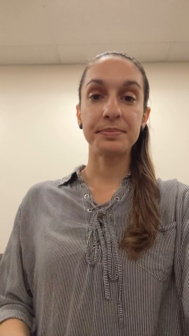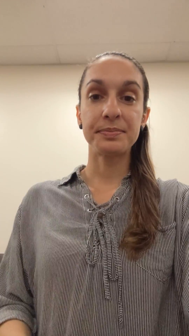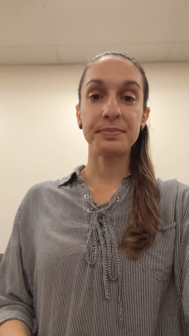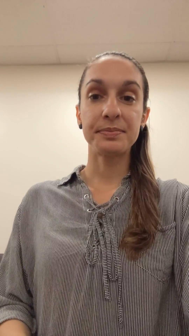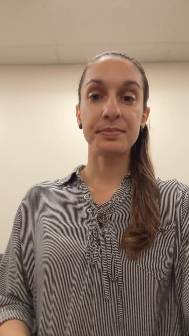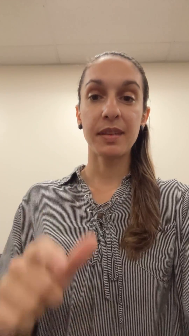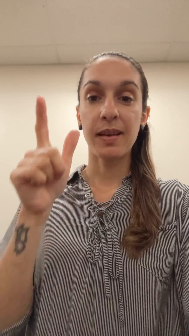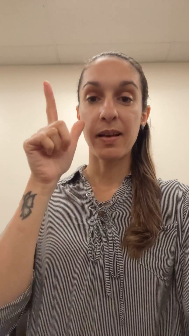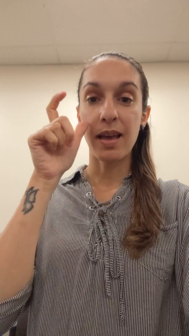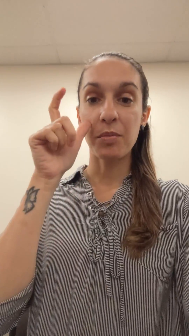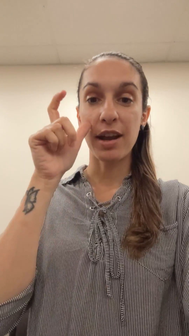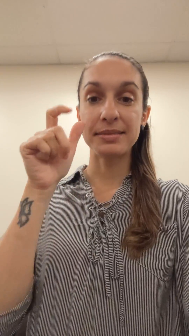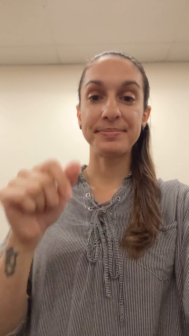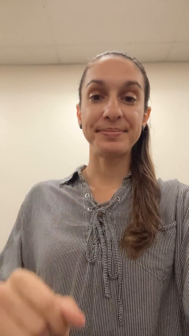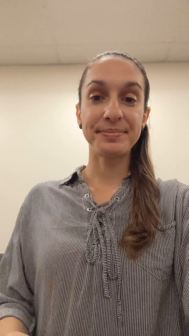camera